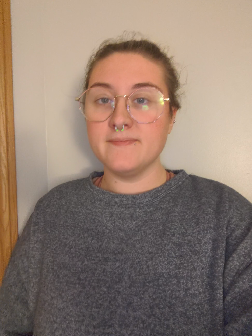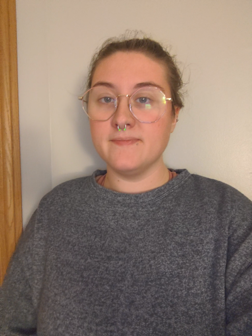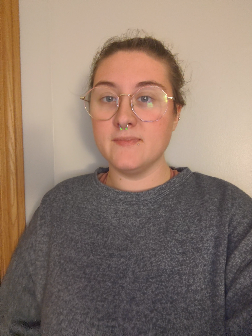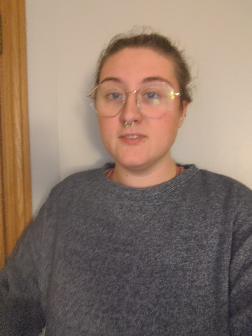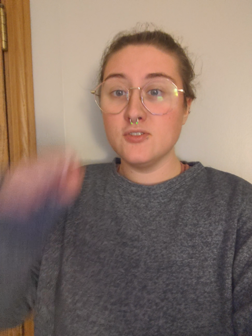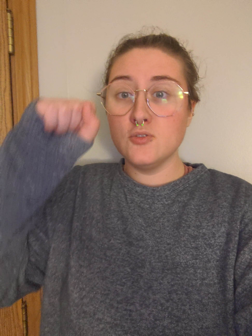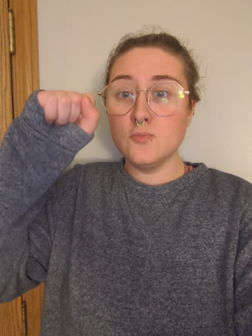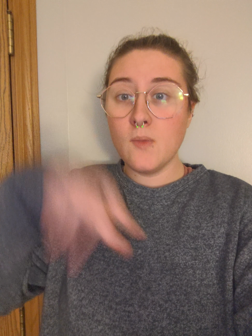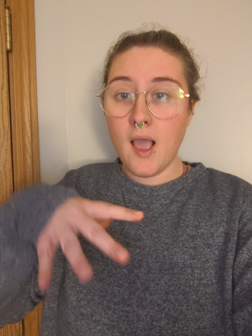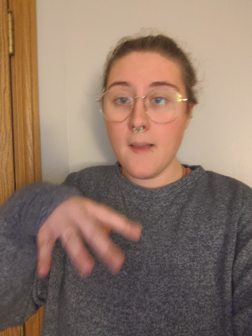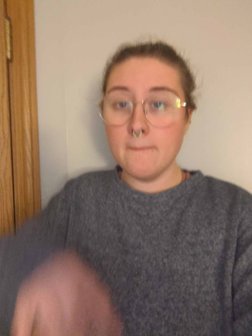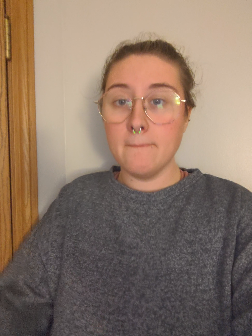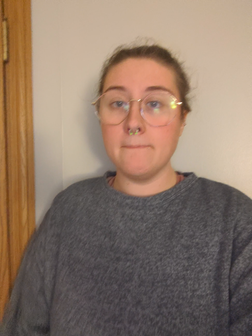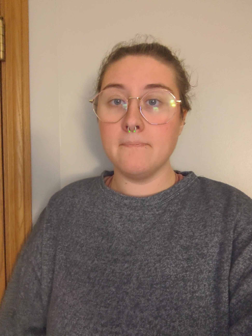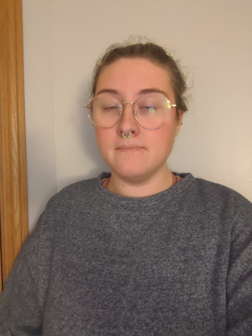drop